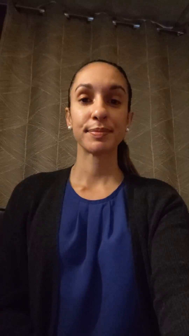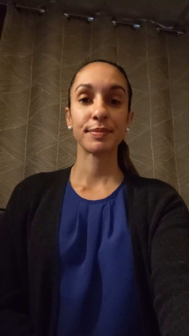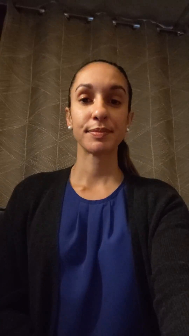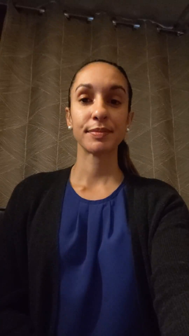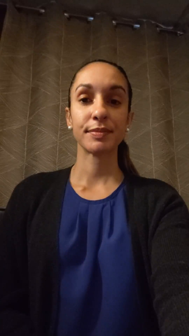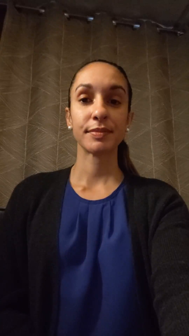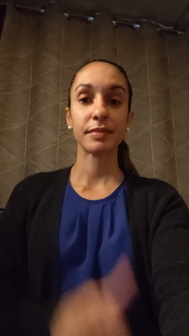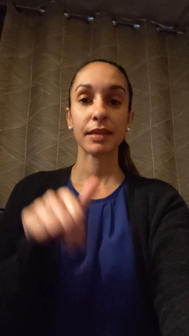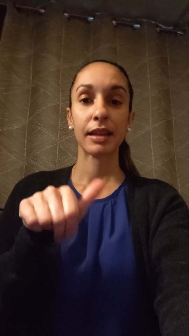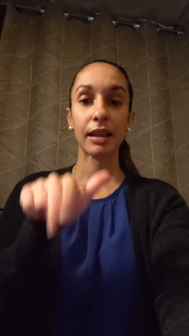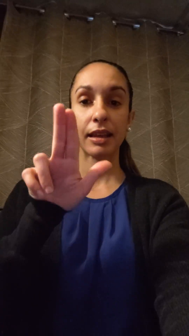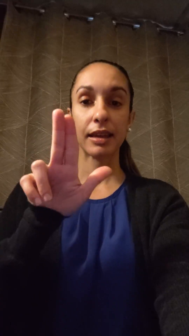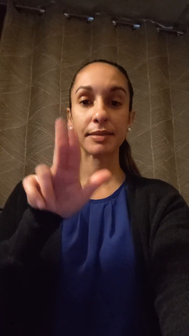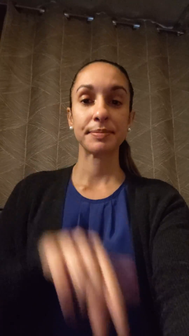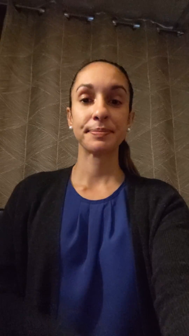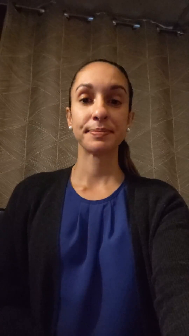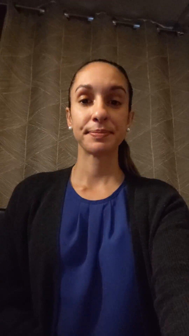lick